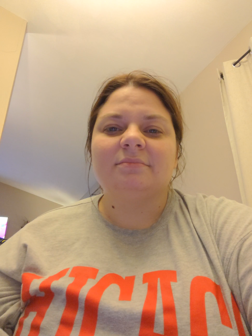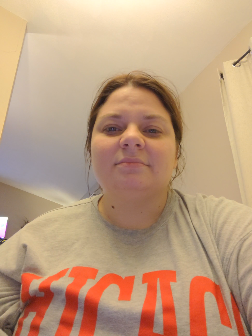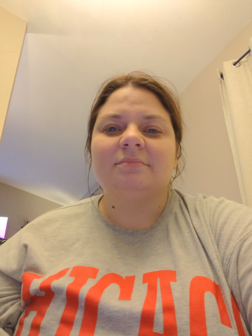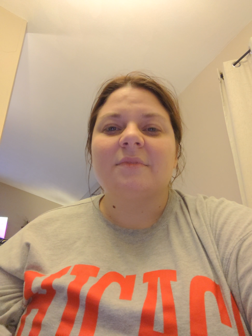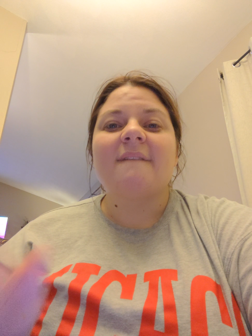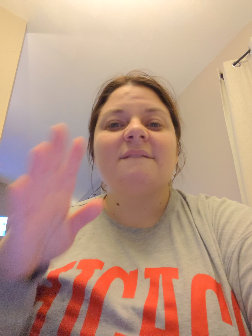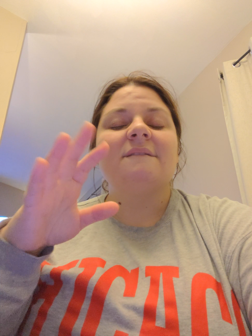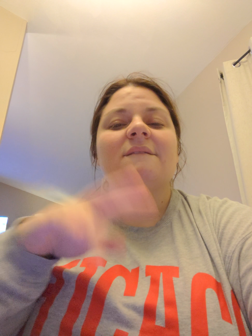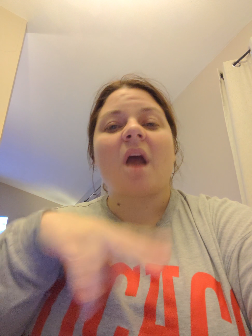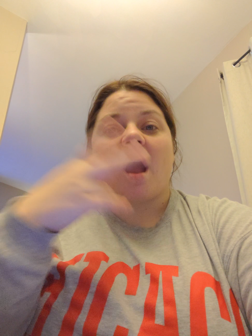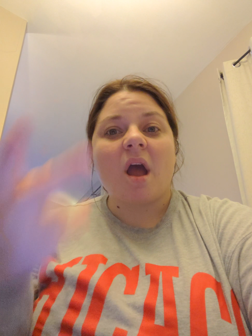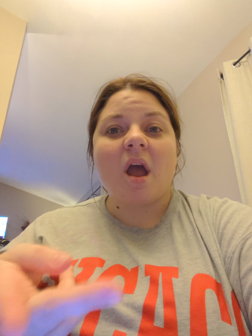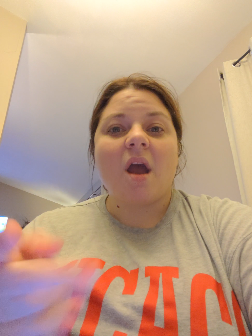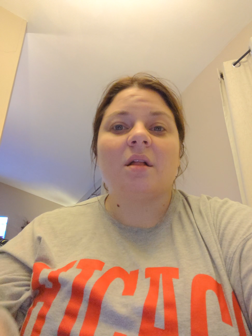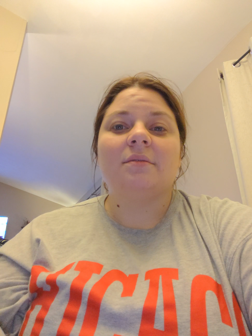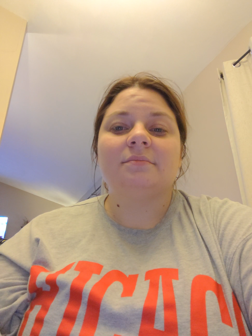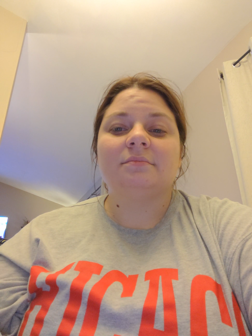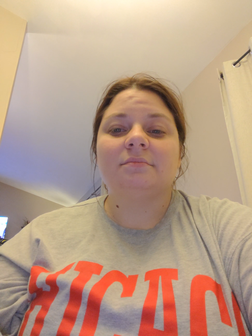fall